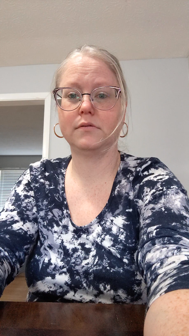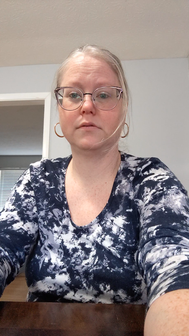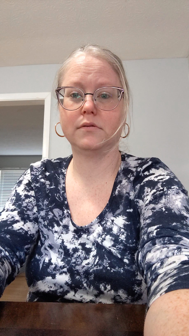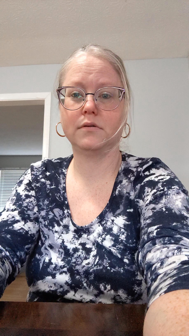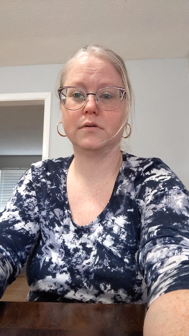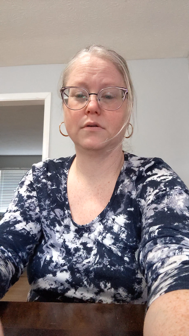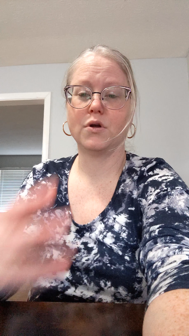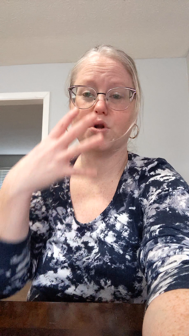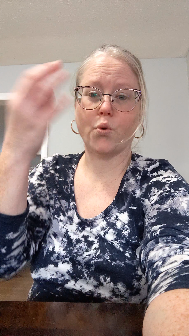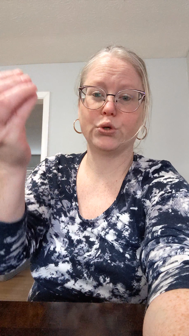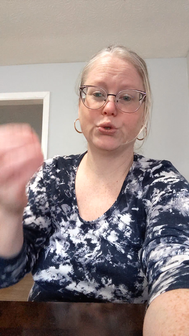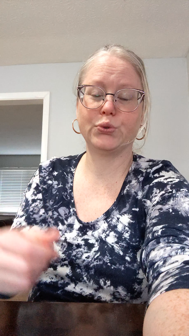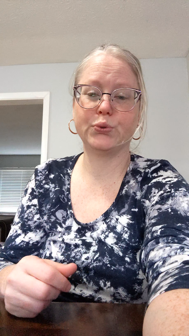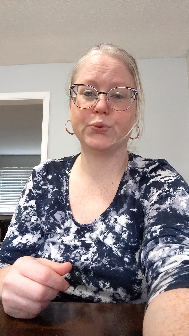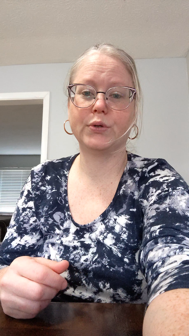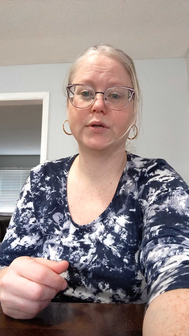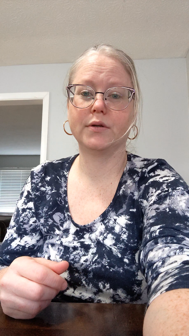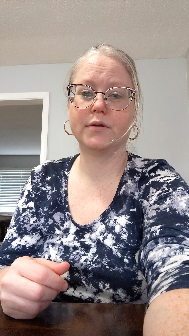going to